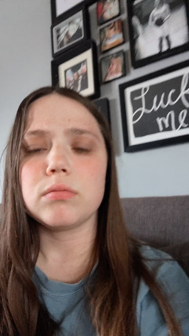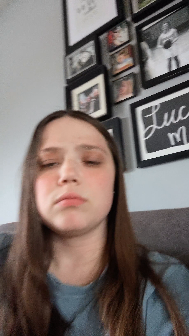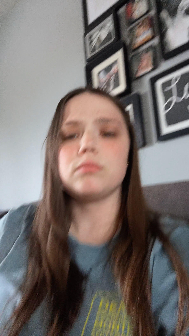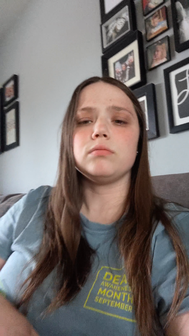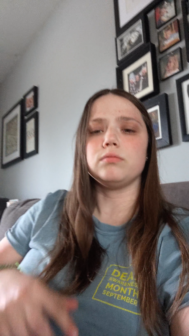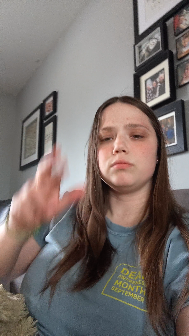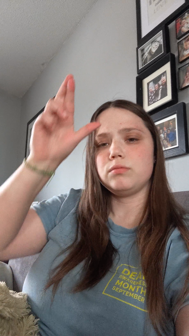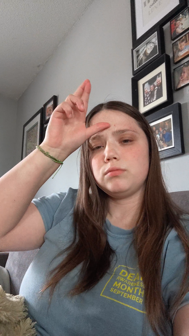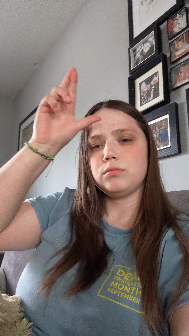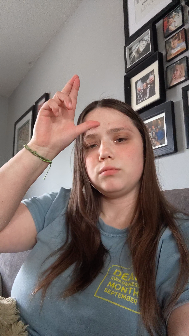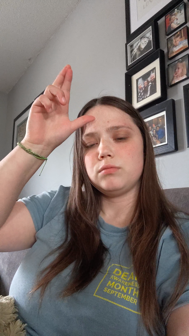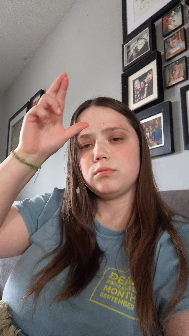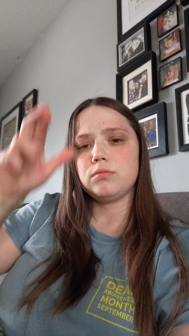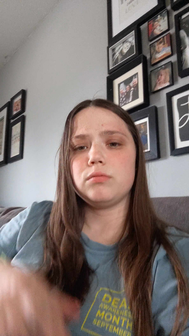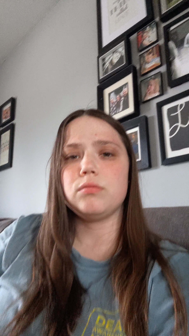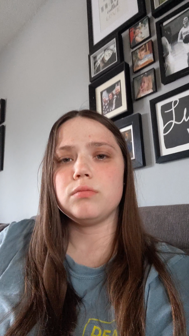rooster